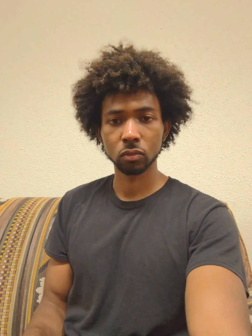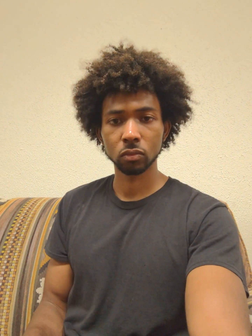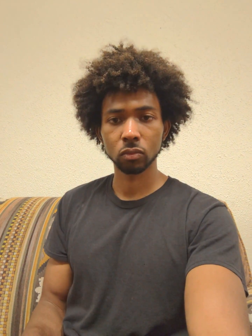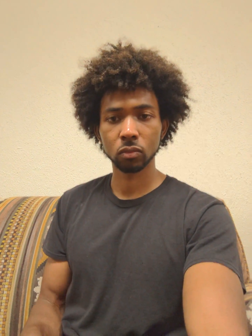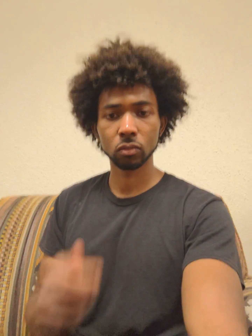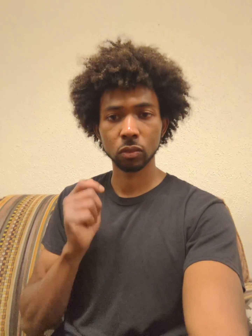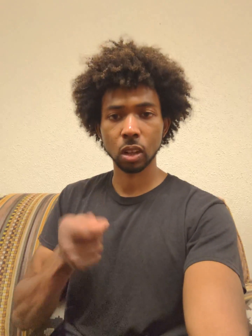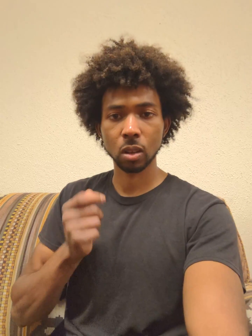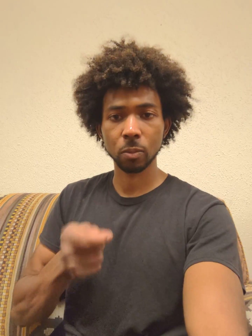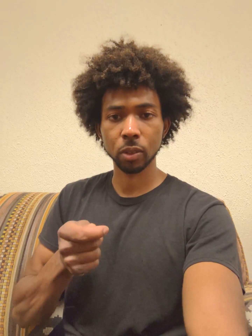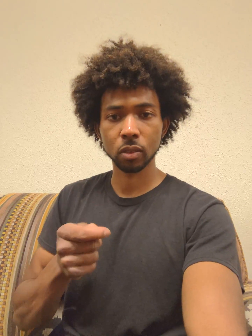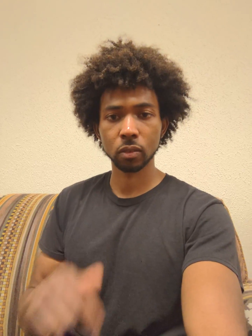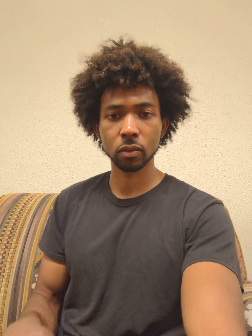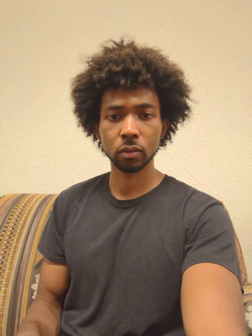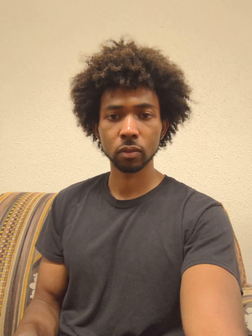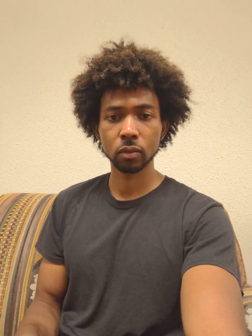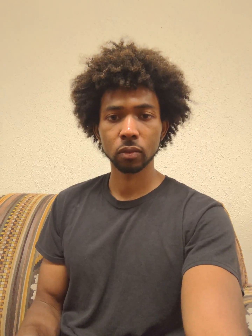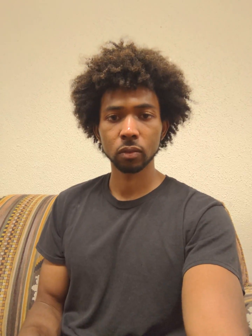hammer